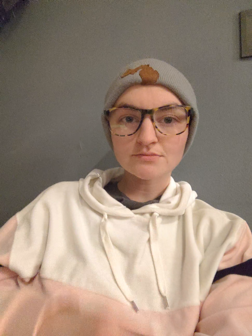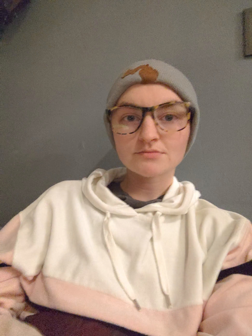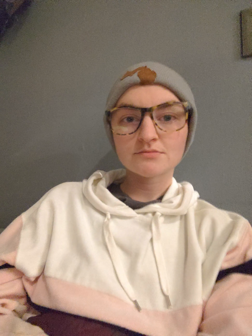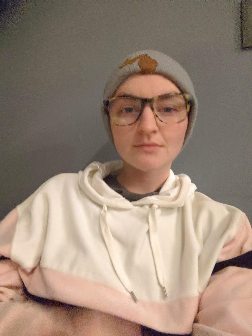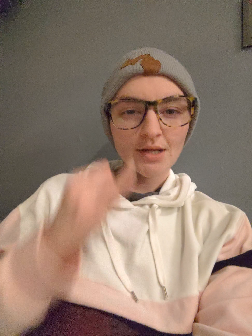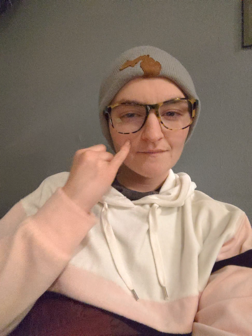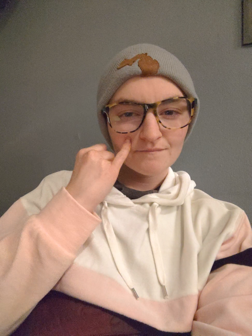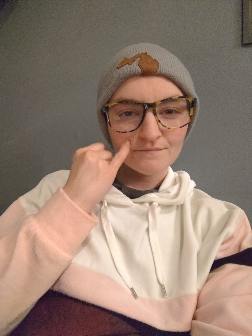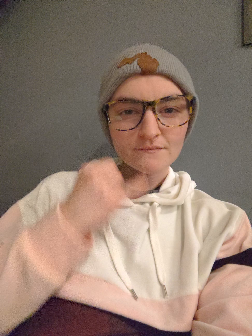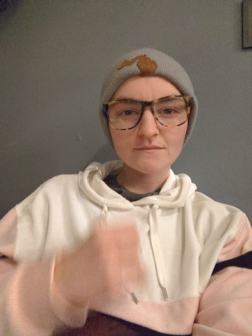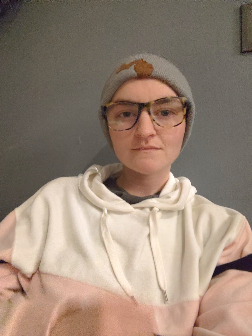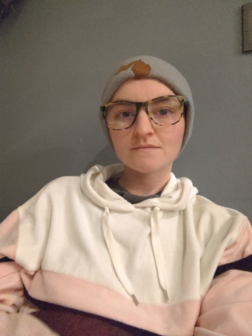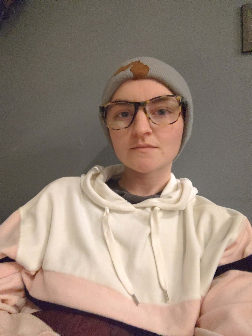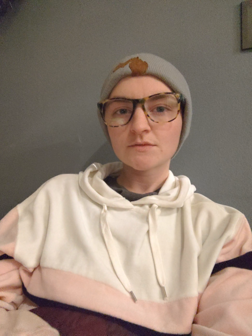if